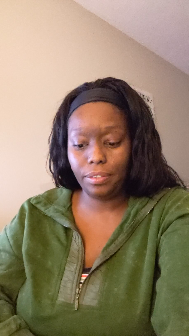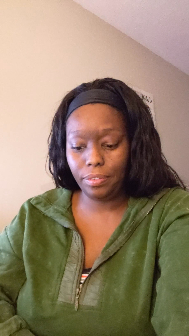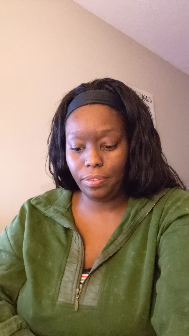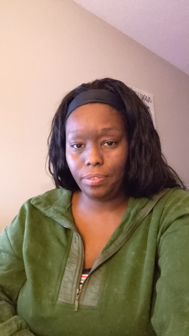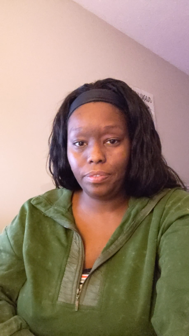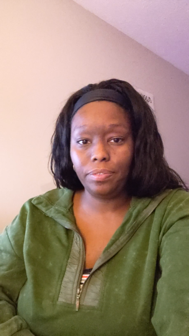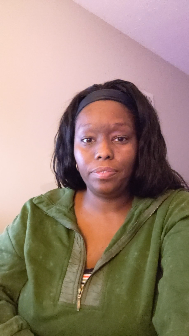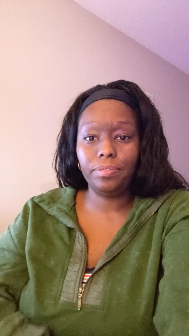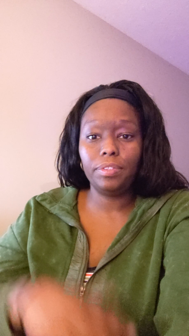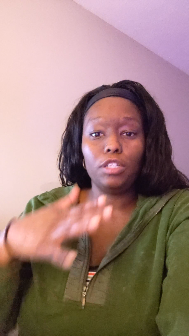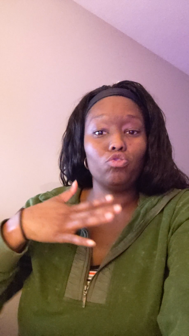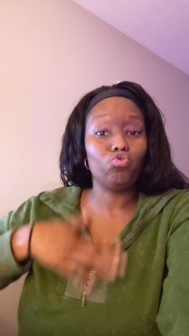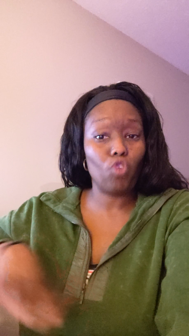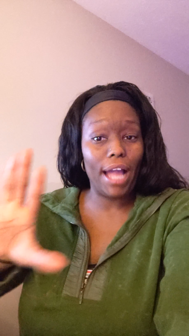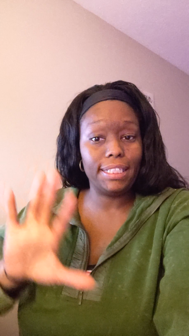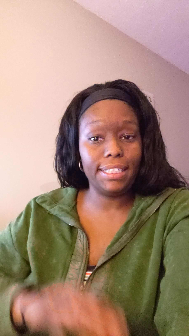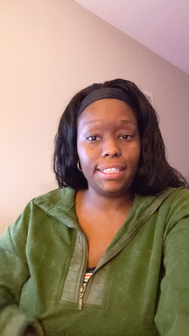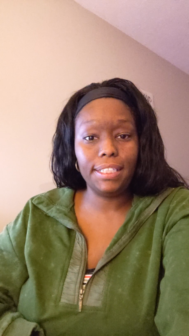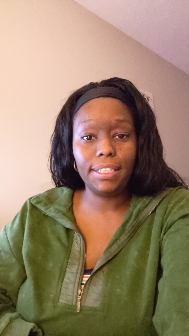dress